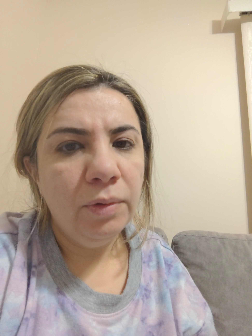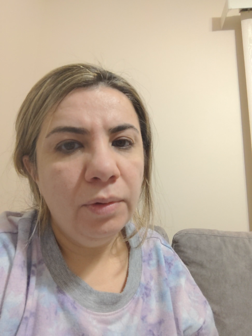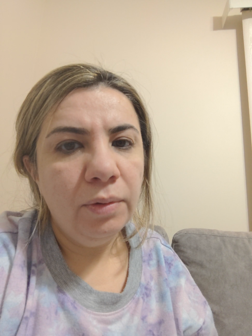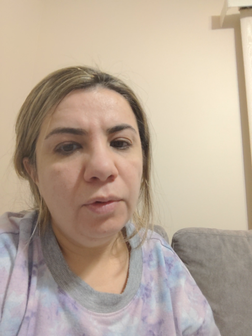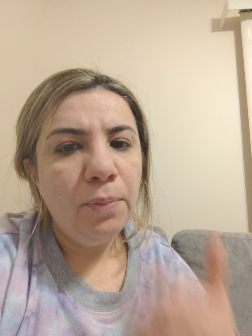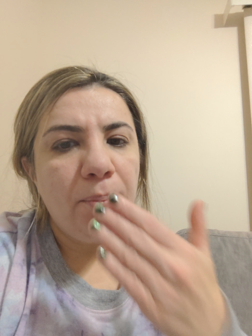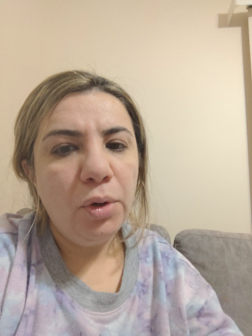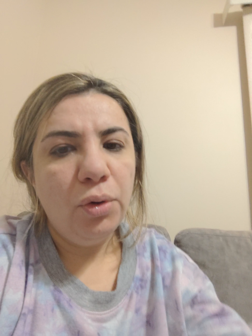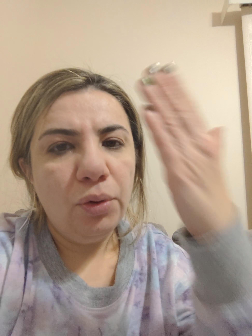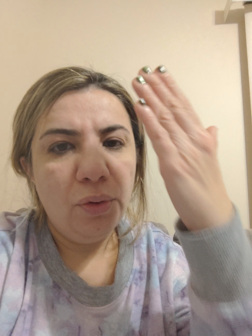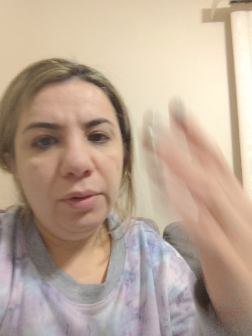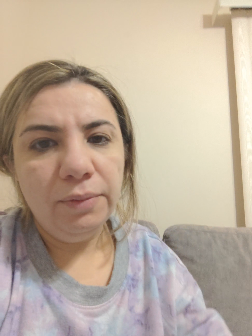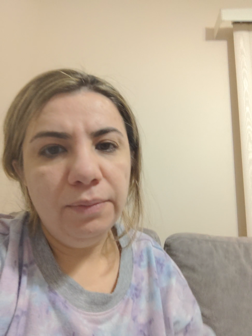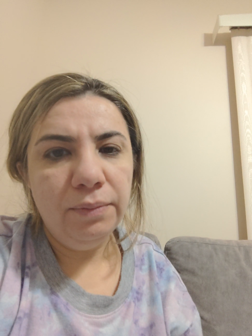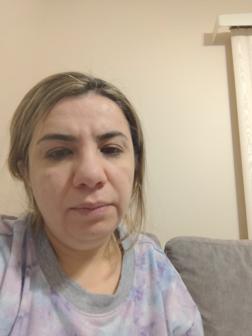morning